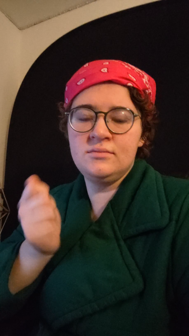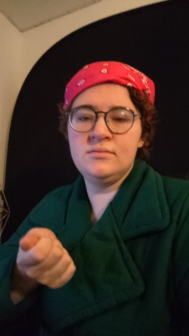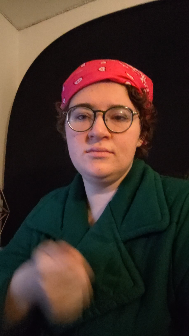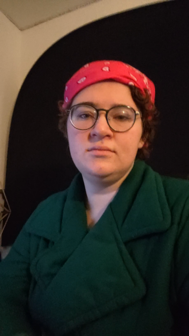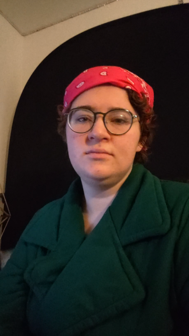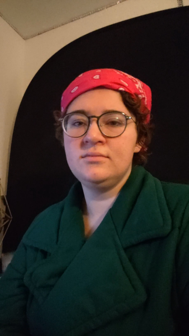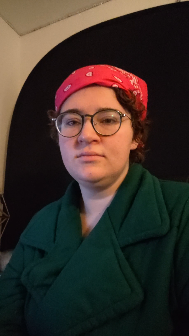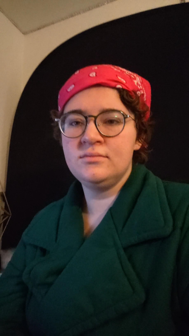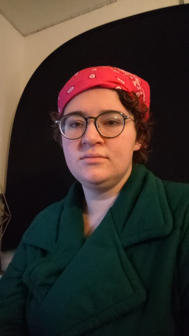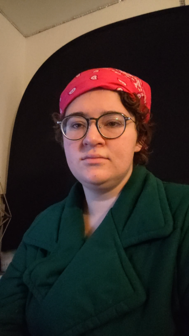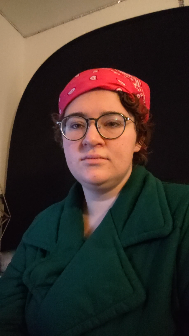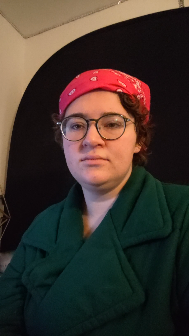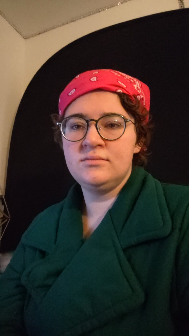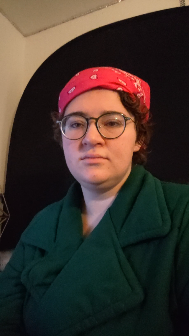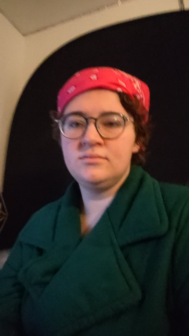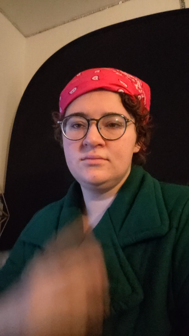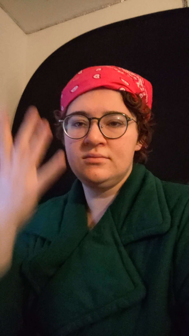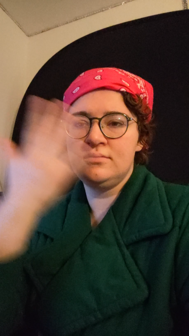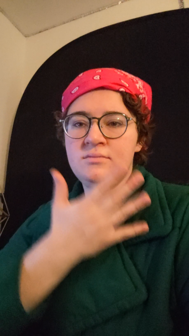dark